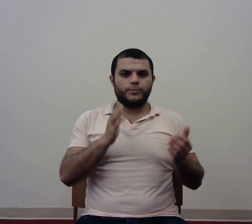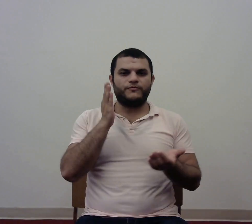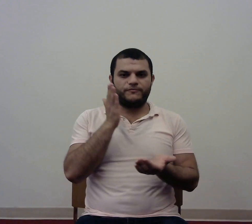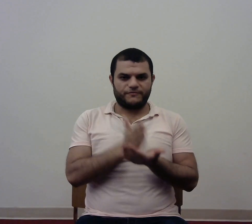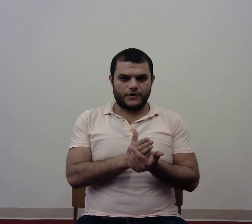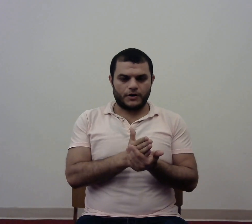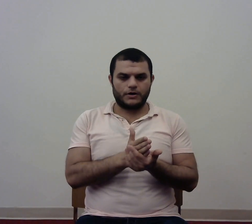var